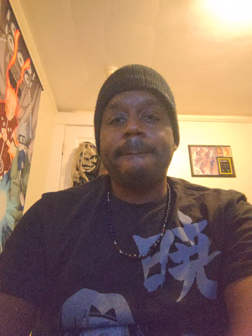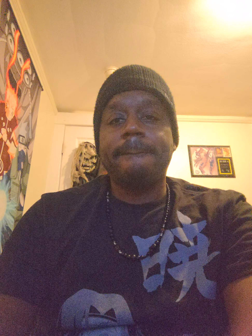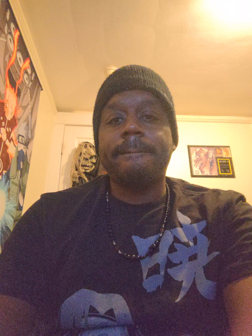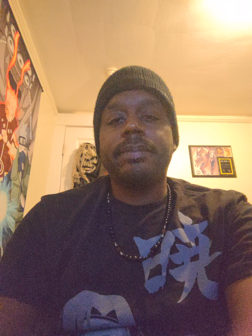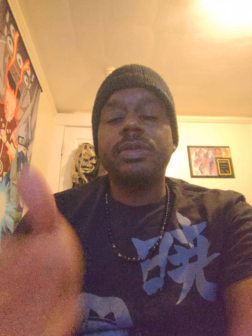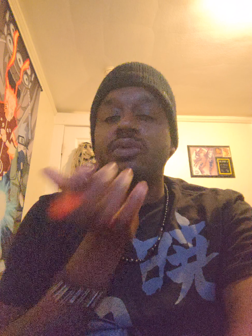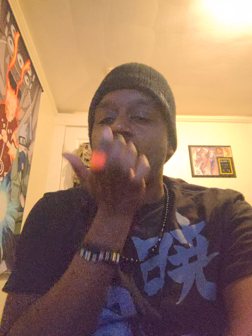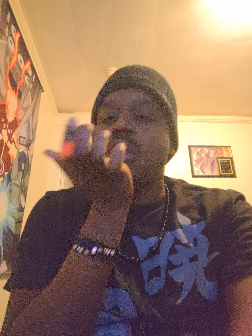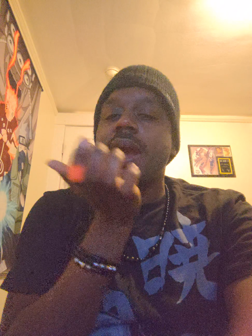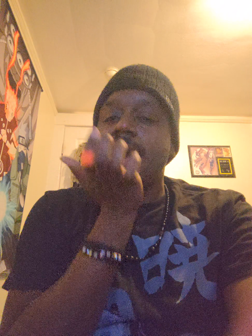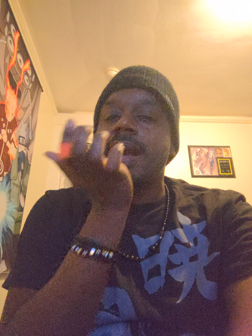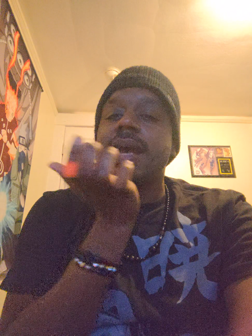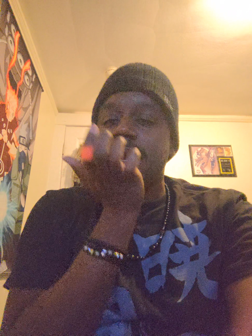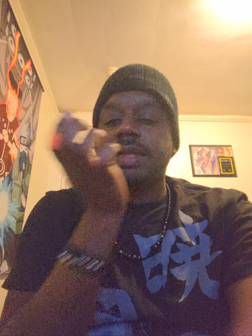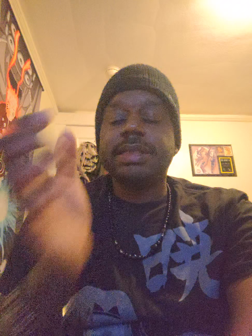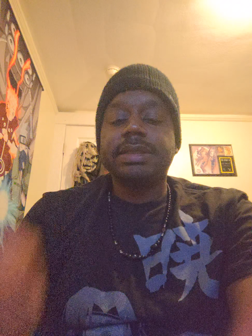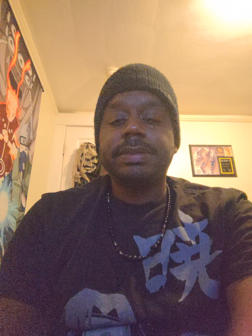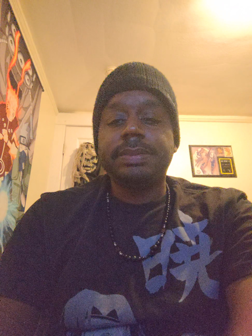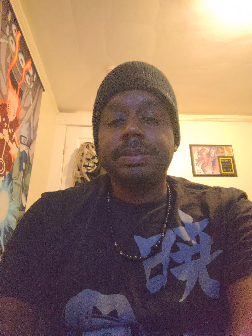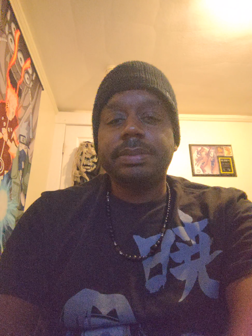grass